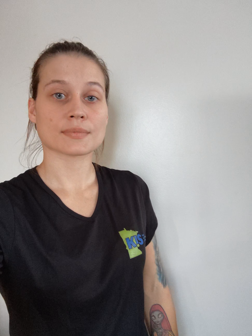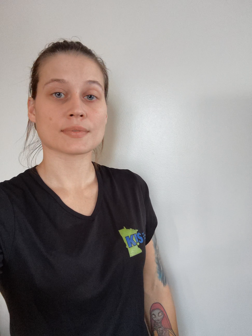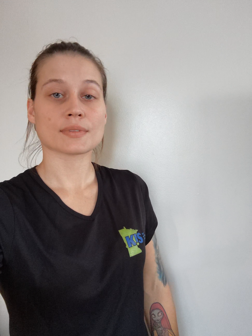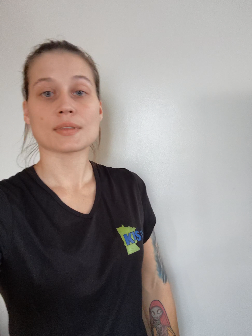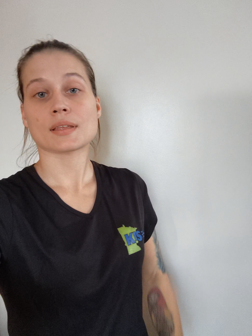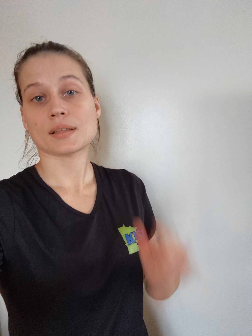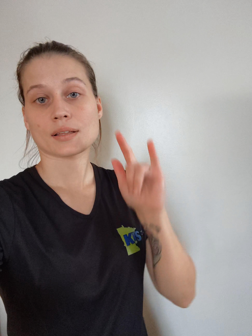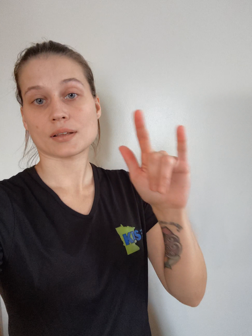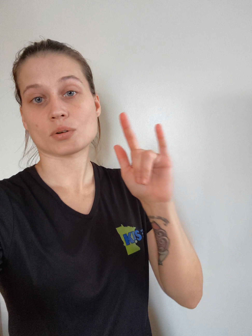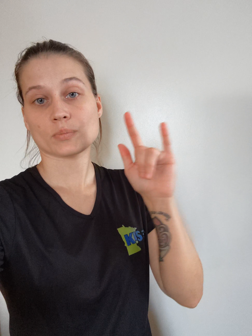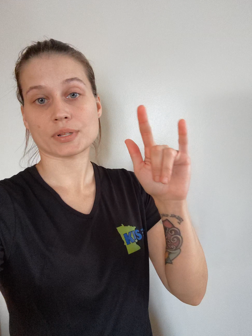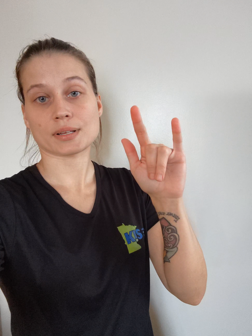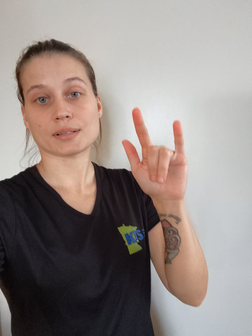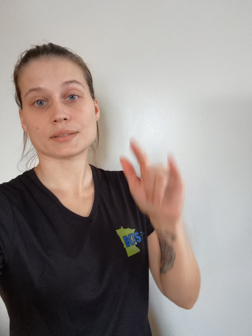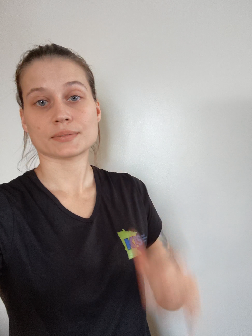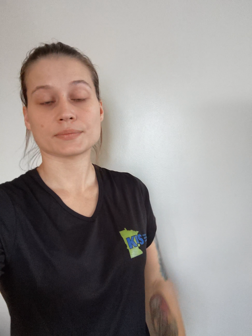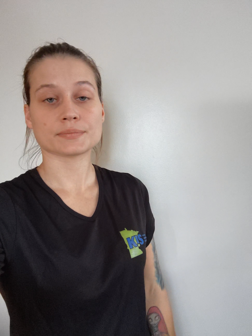airplane